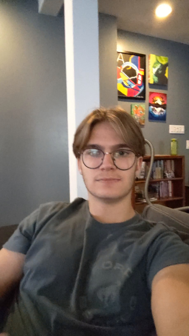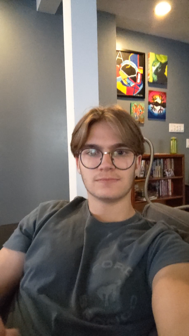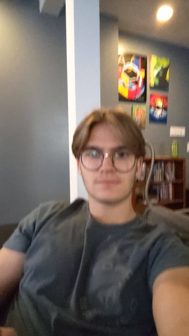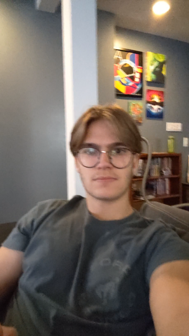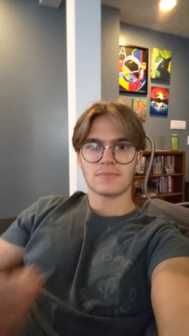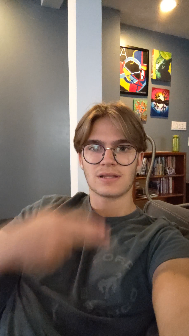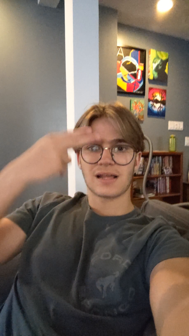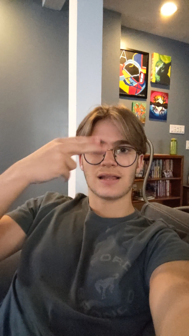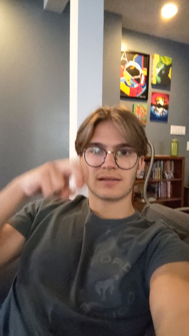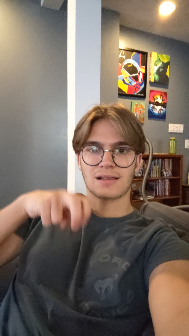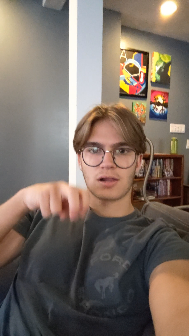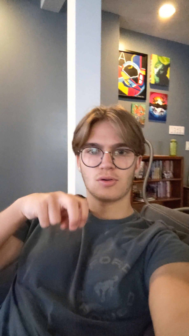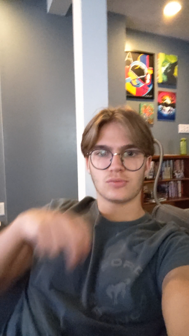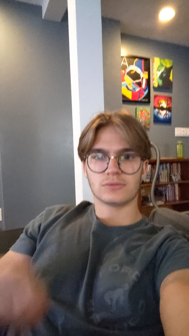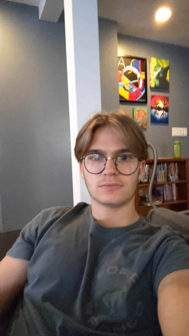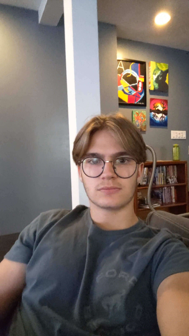high chair